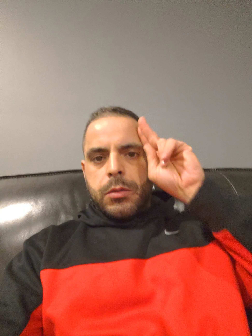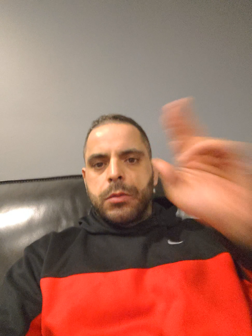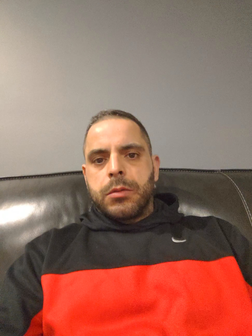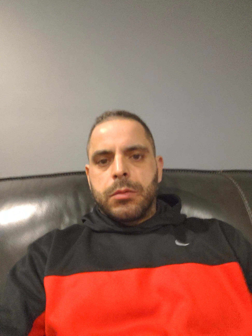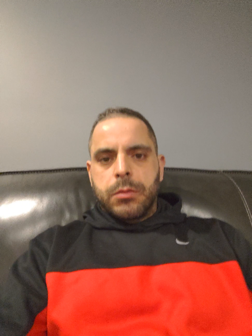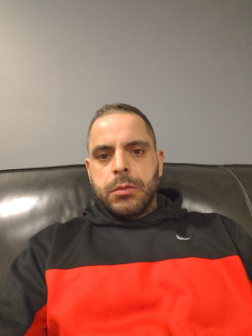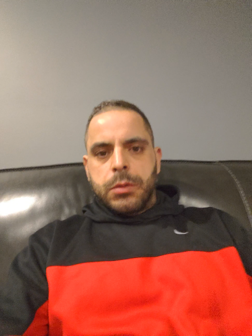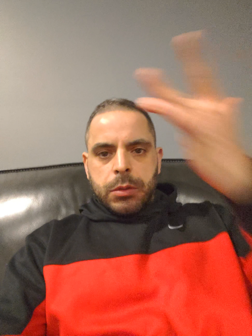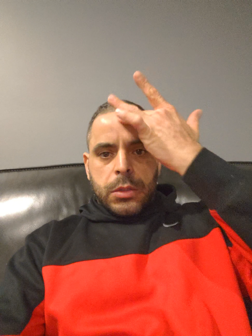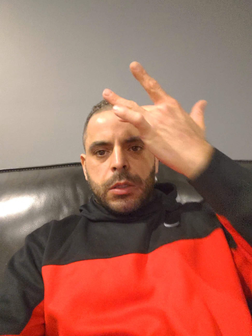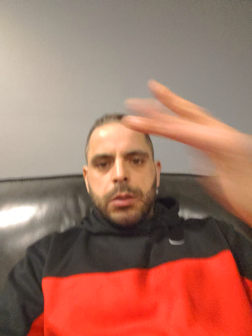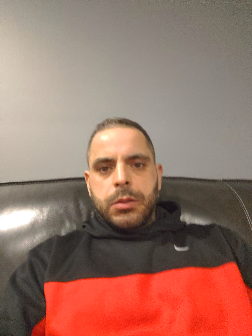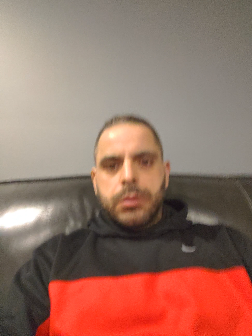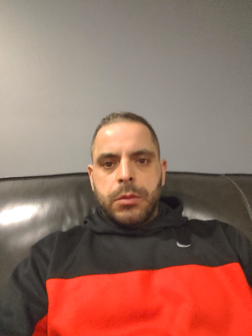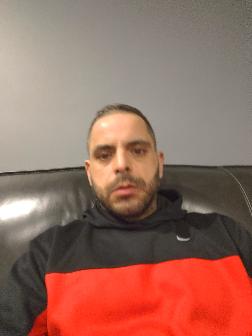sick